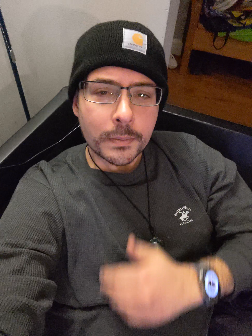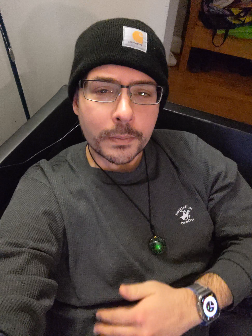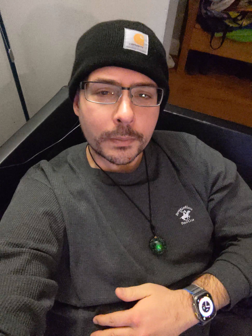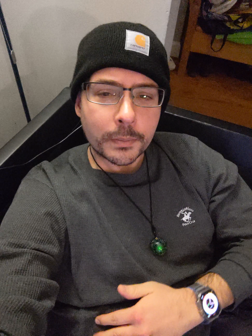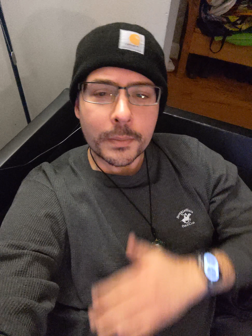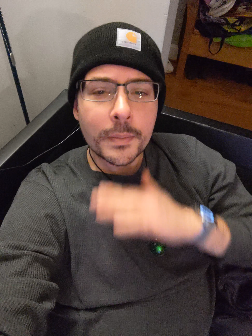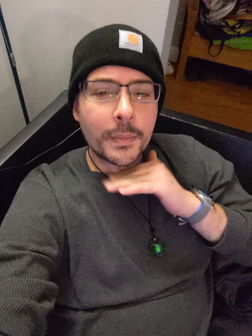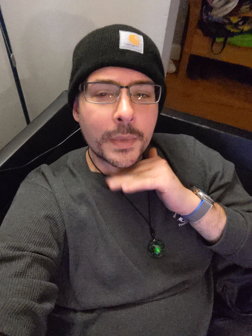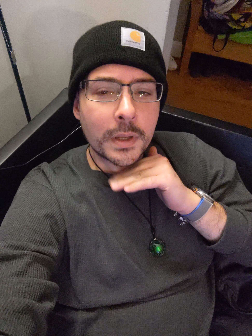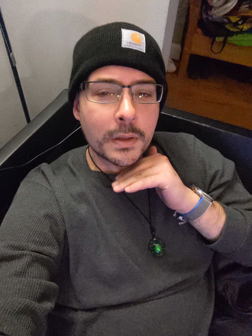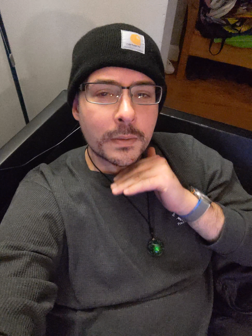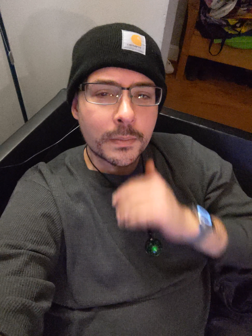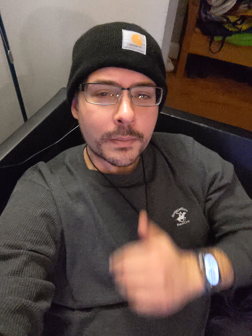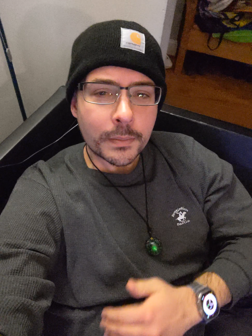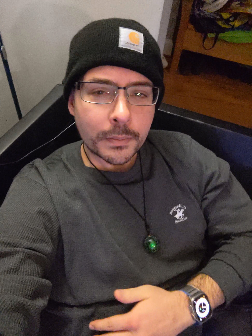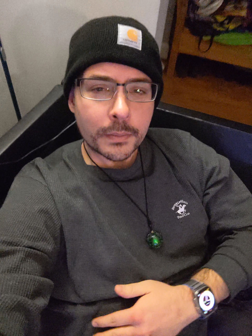pig